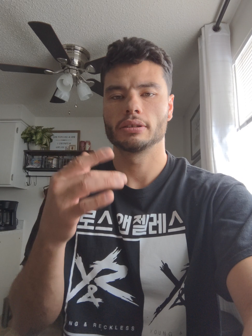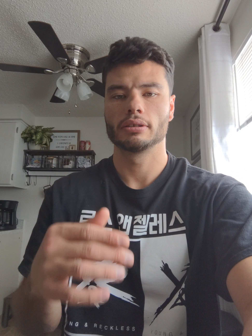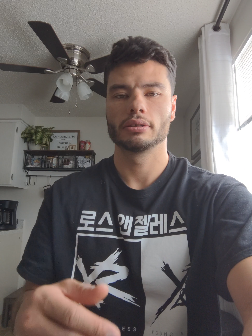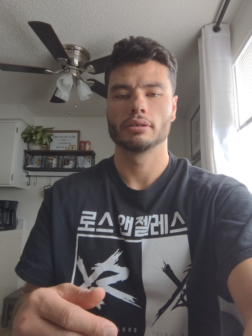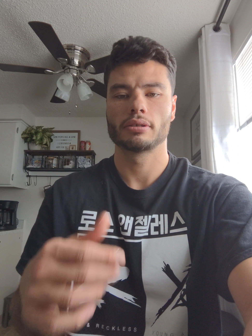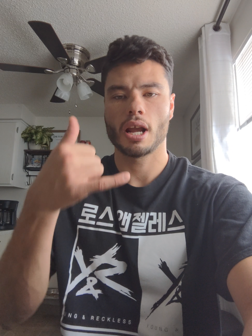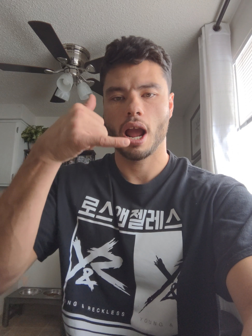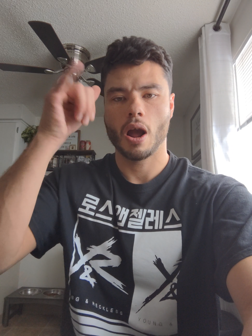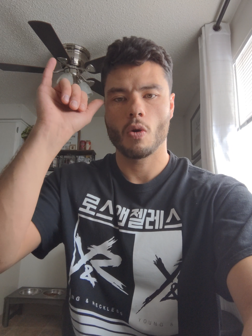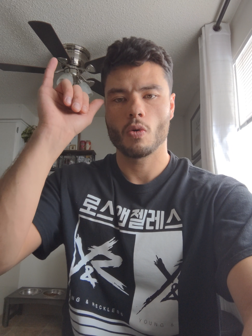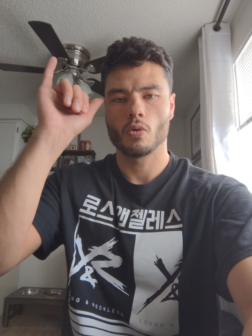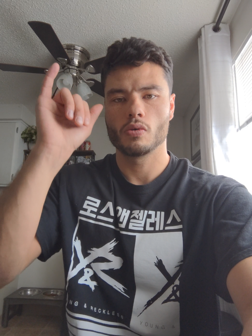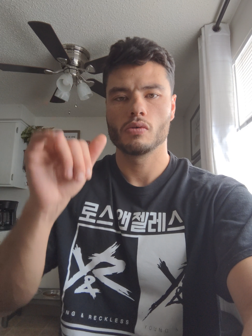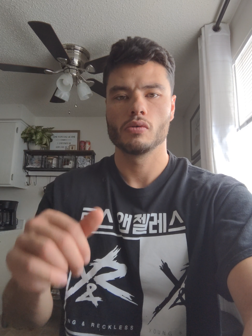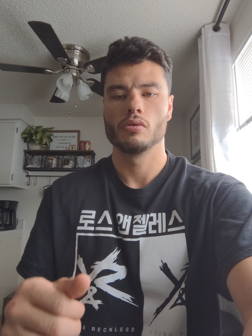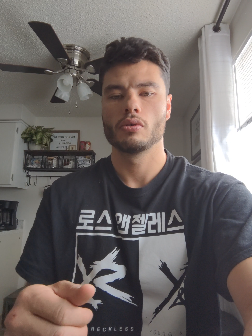cow